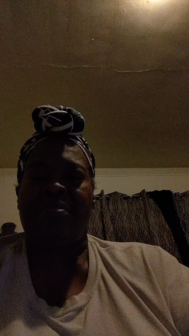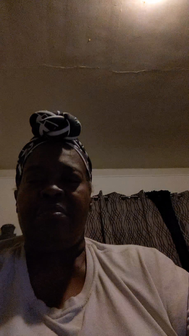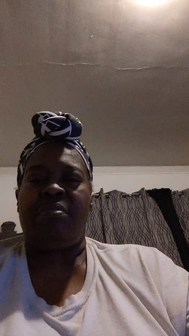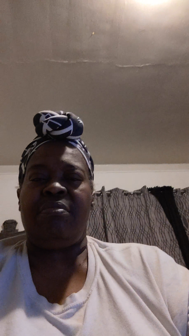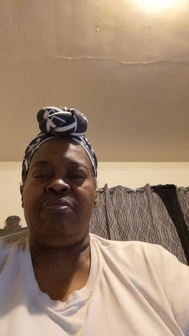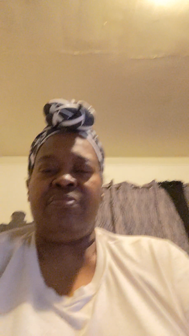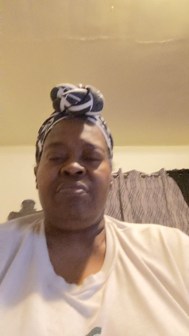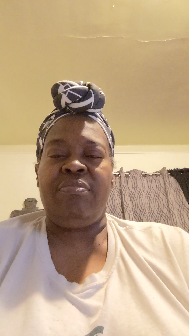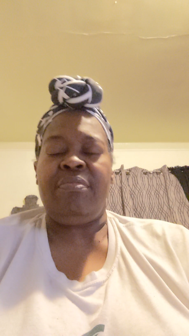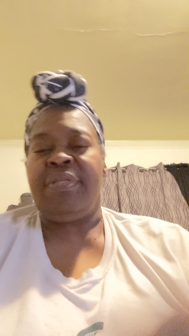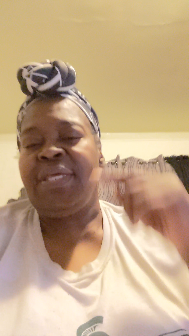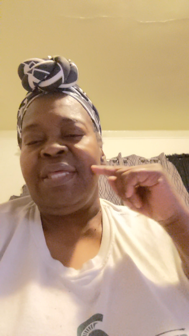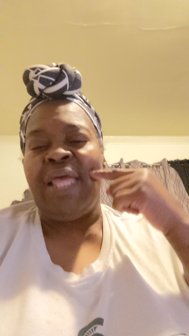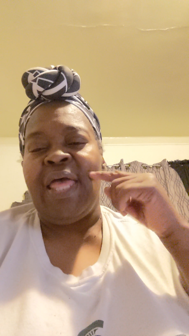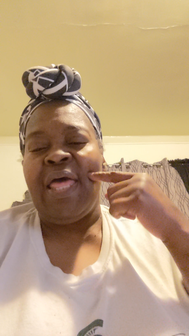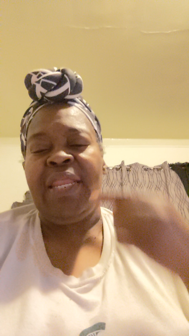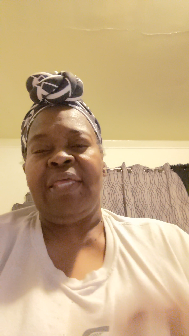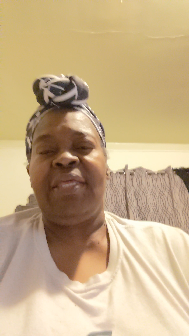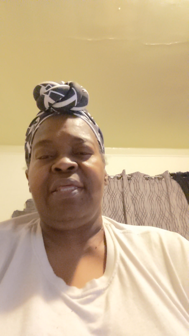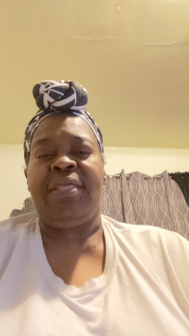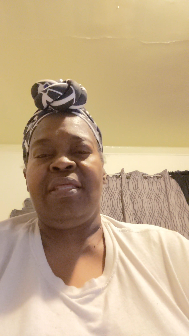candy